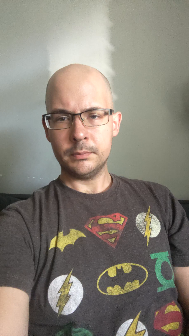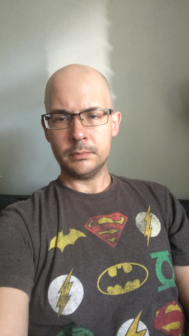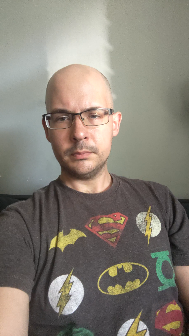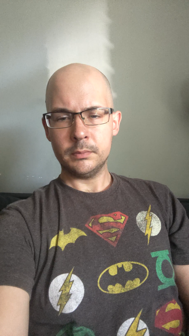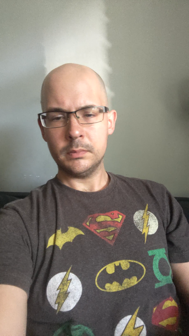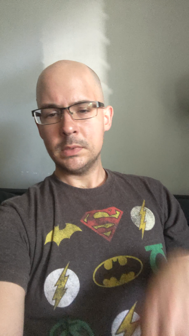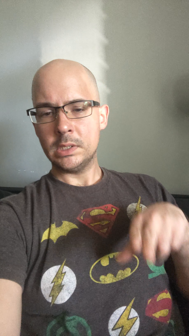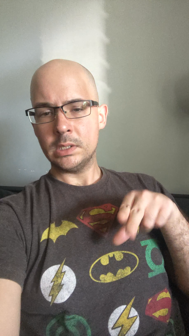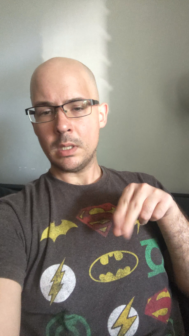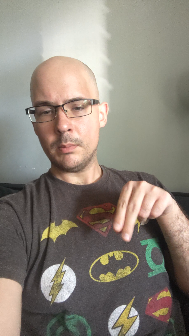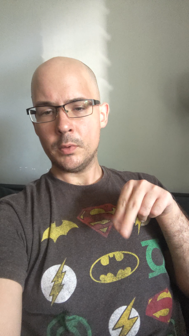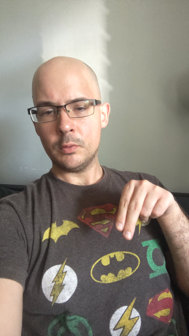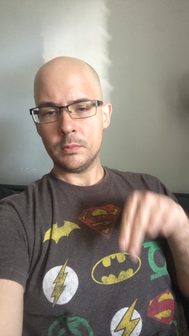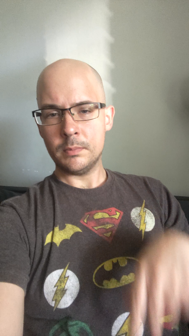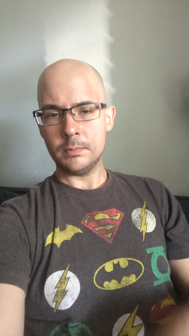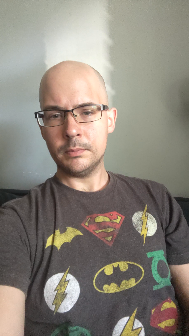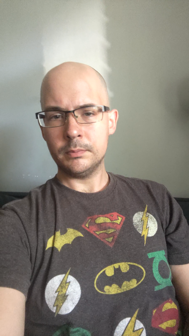diaper